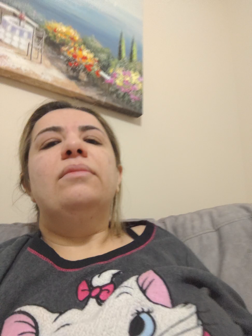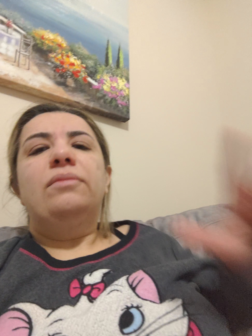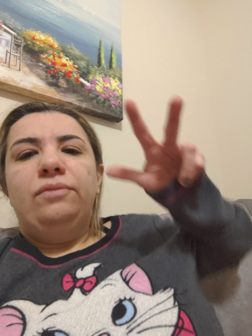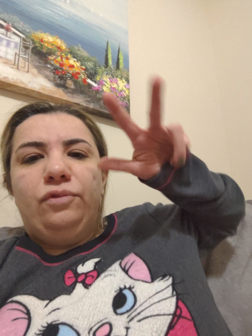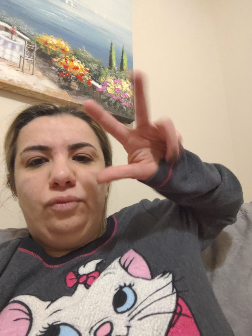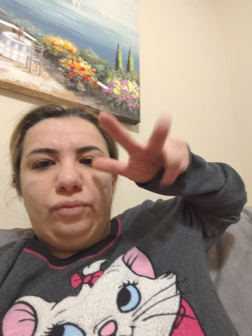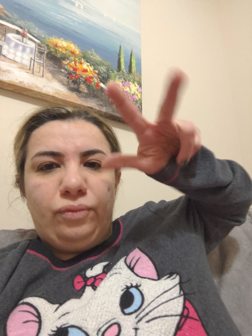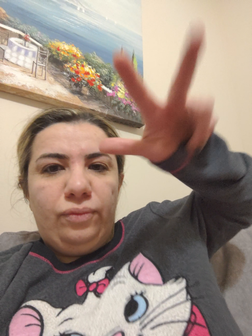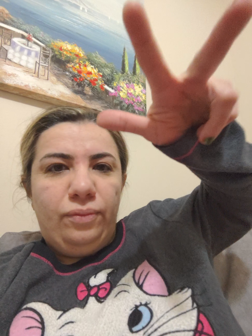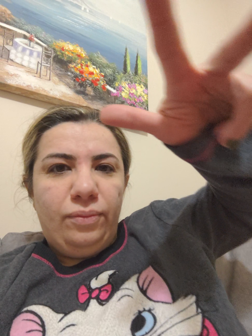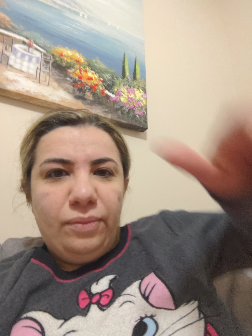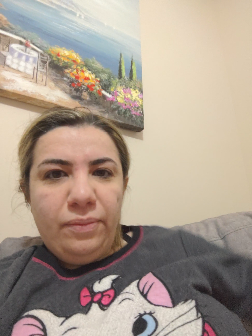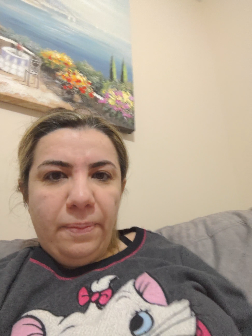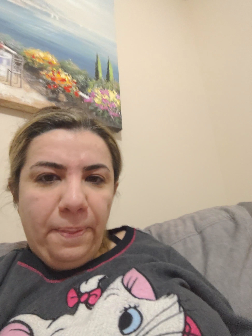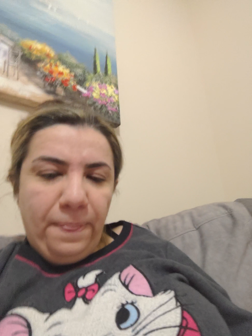helicopter